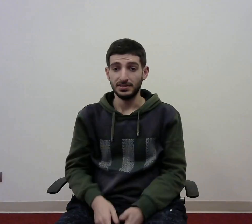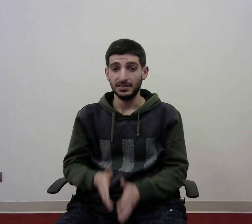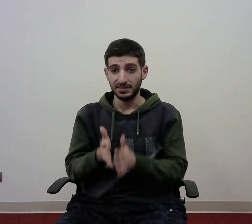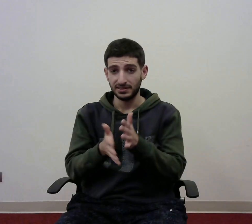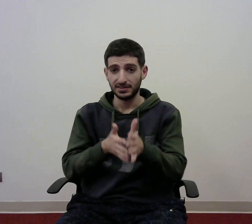işarə